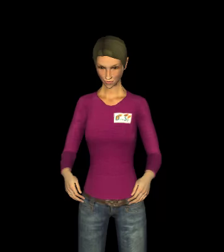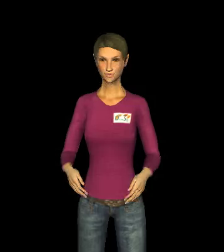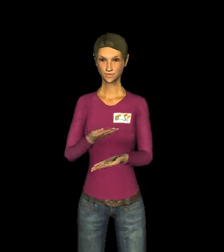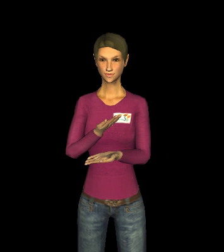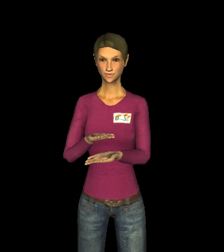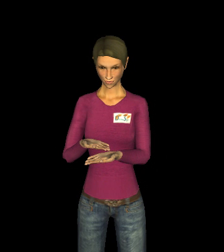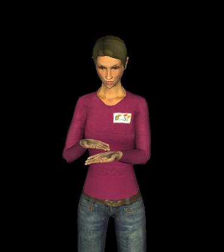يثبت